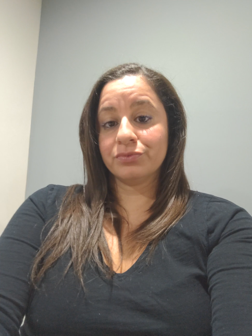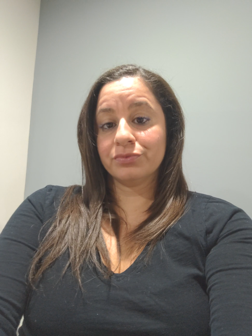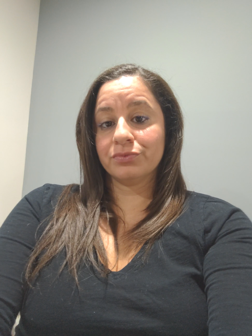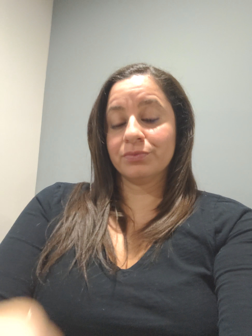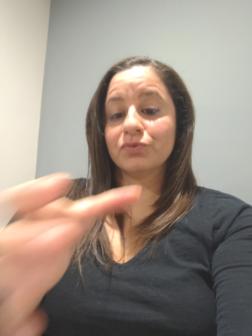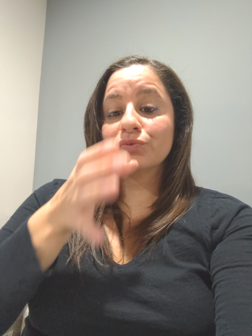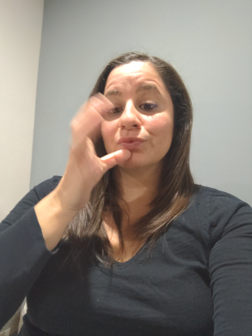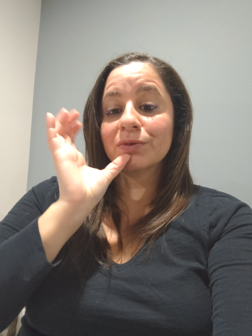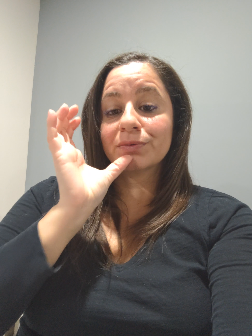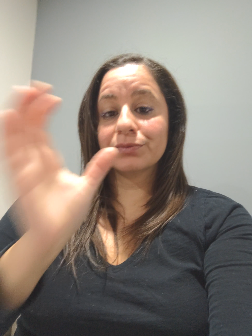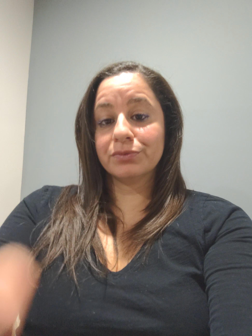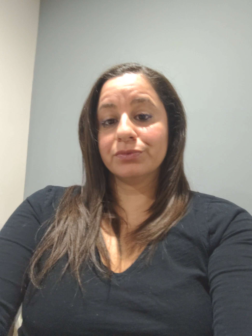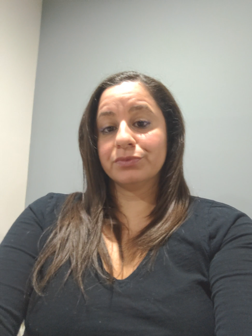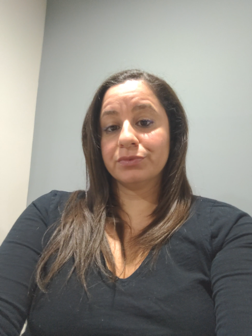drink